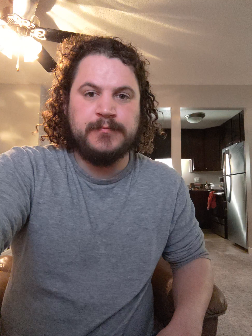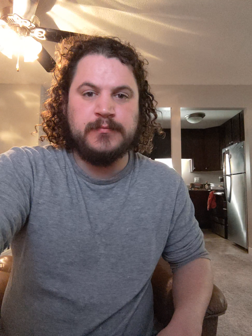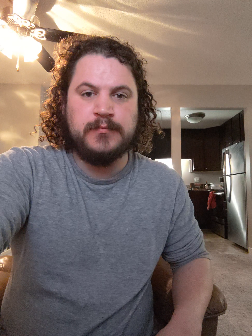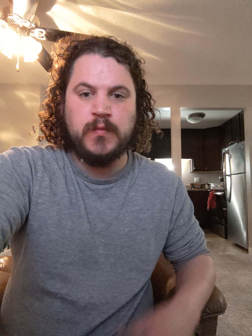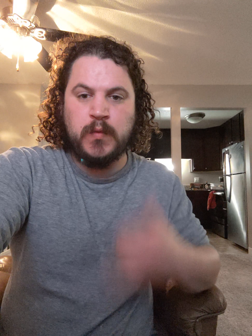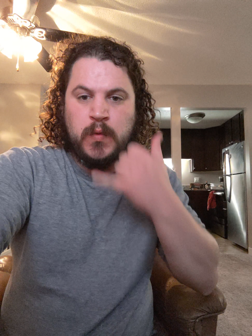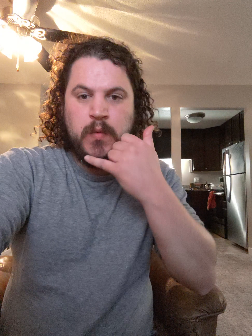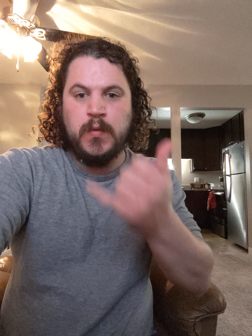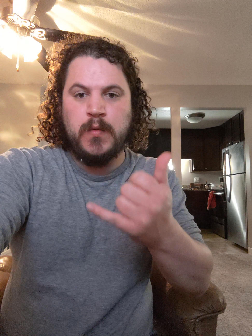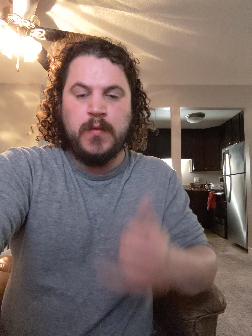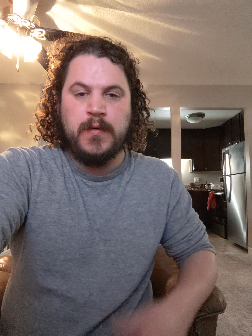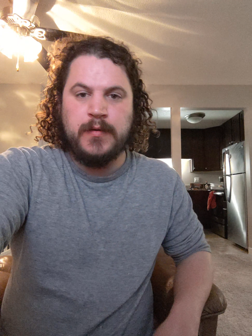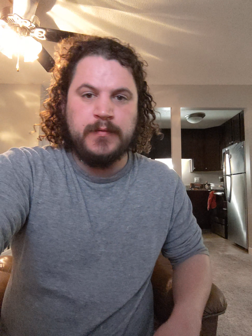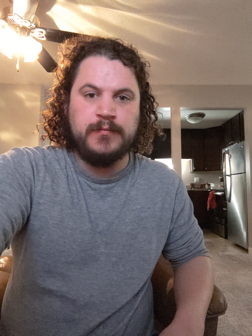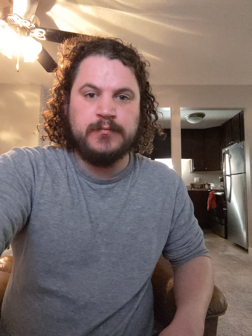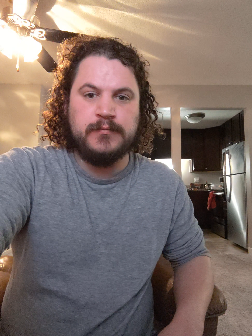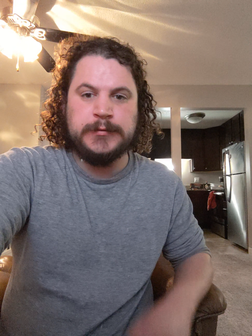call on the phone